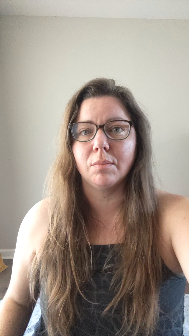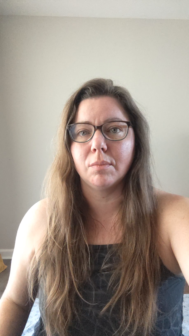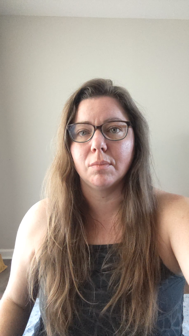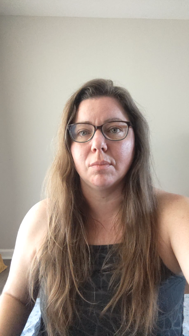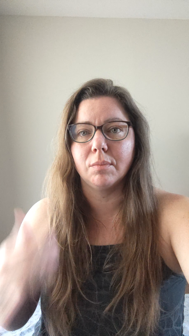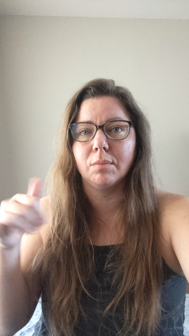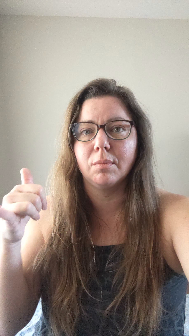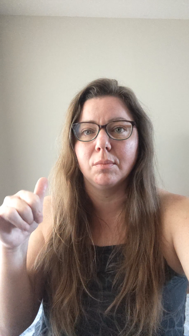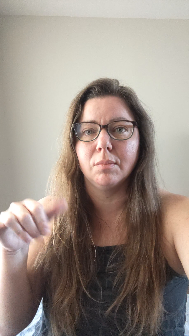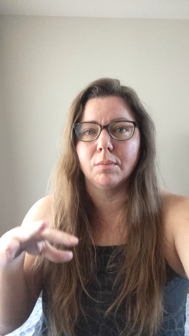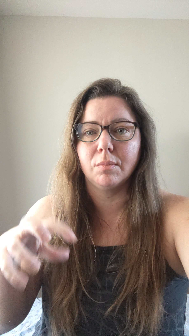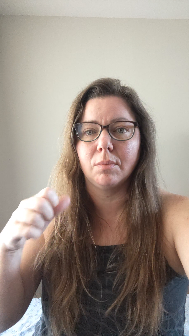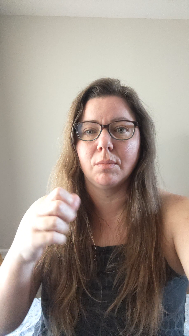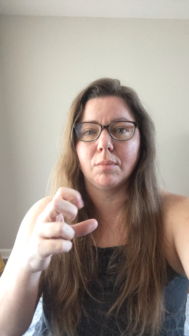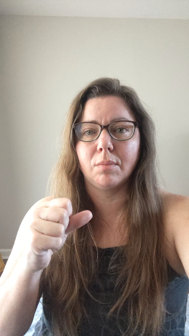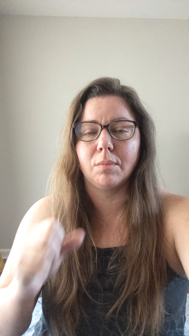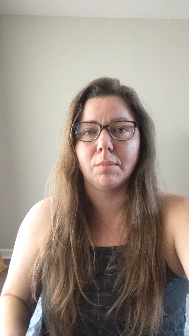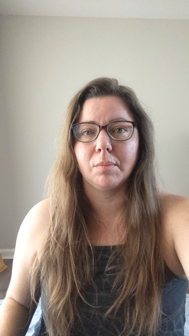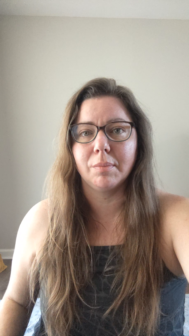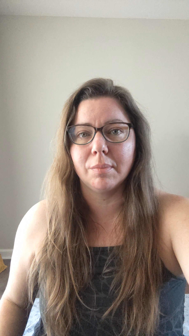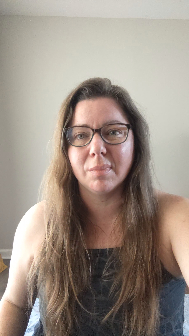play dough